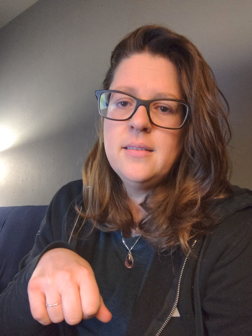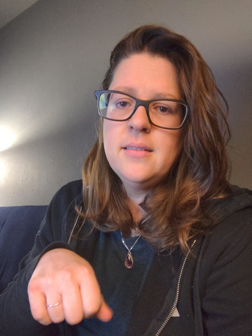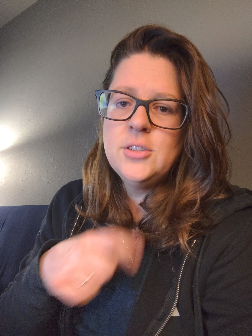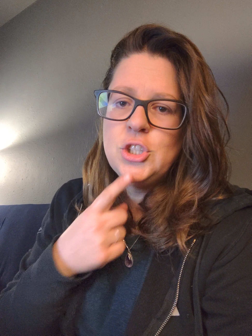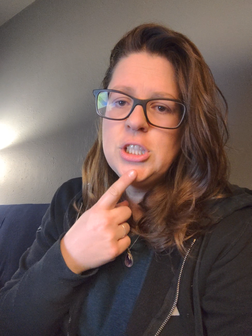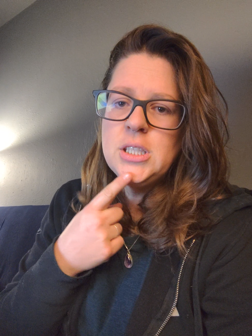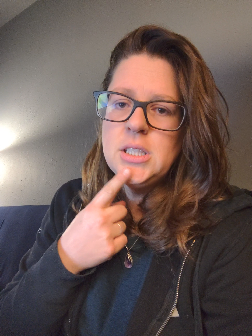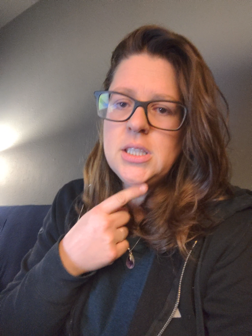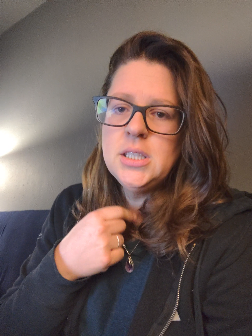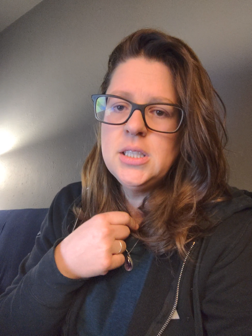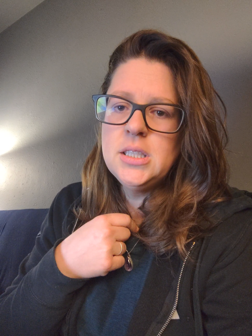chin